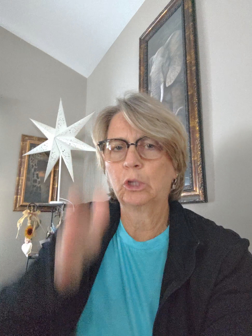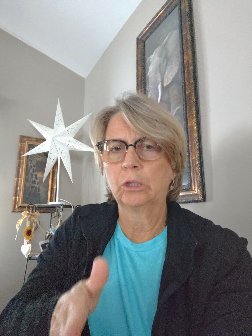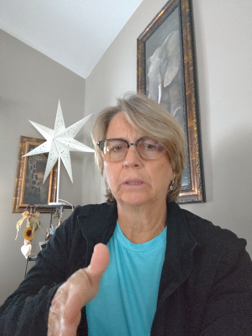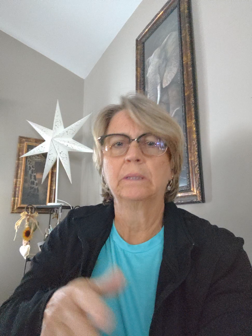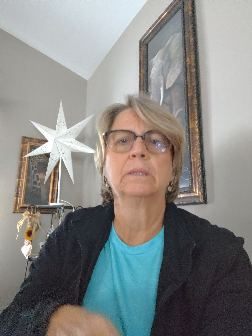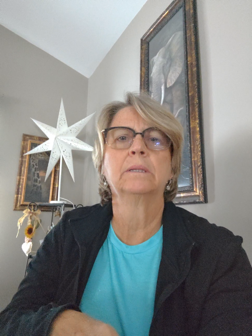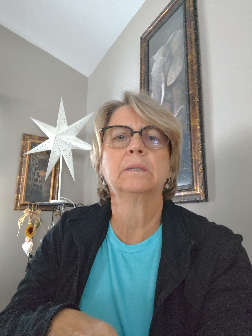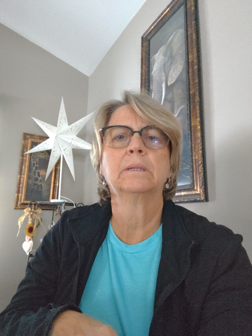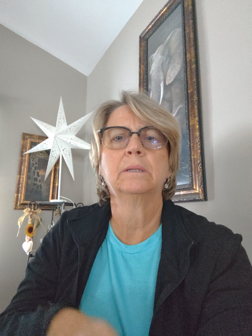person